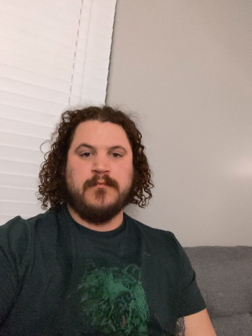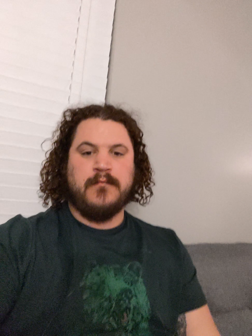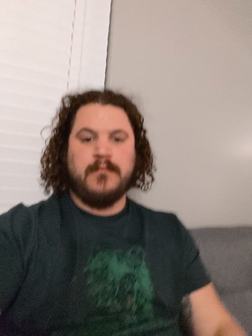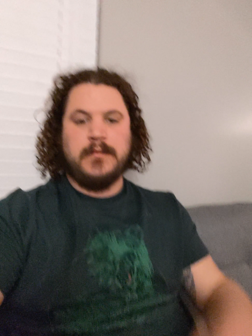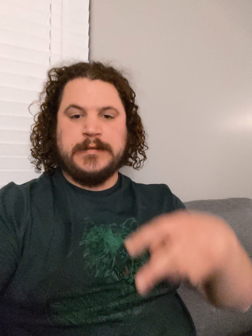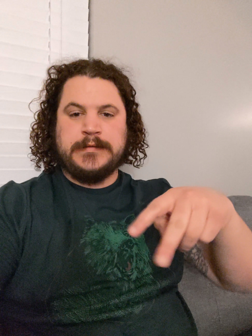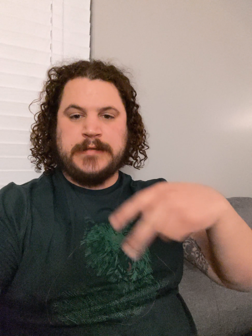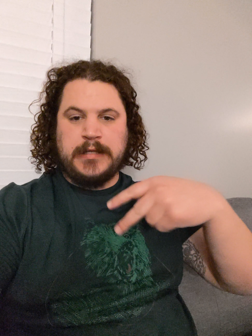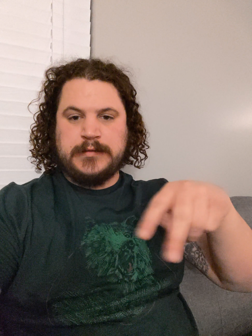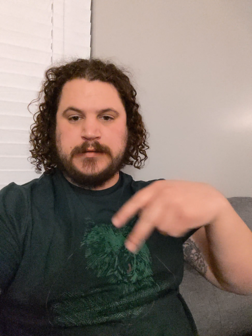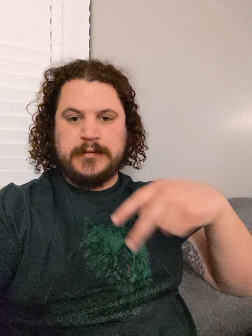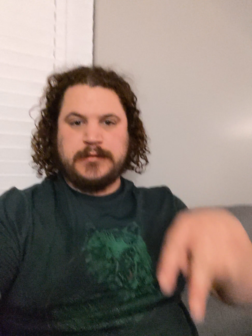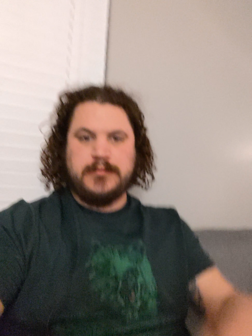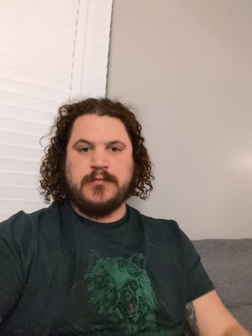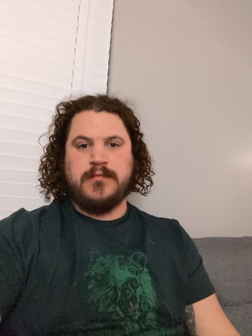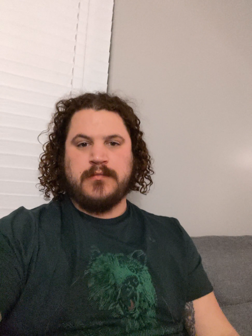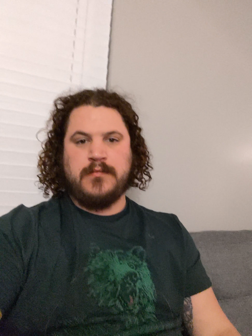dance